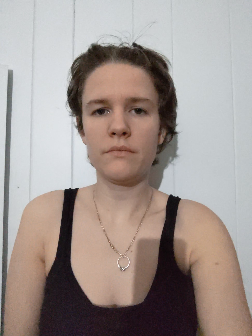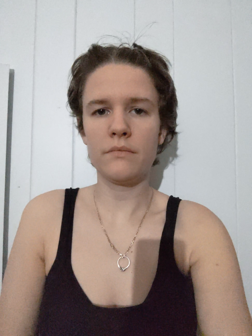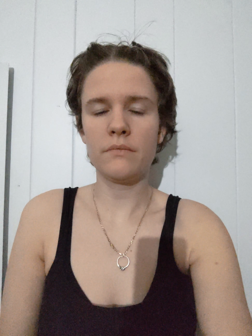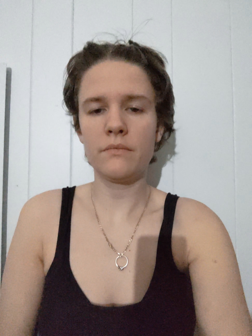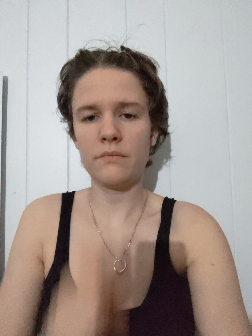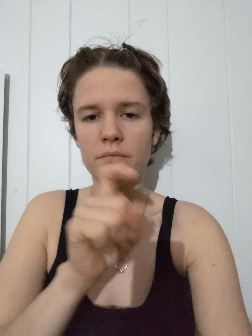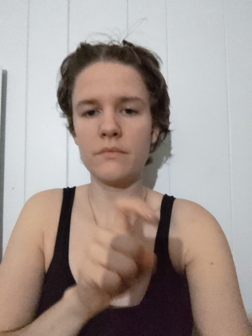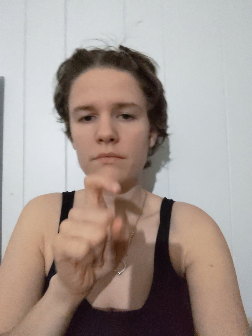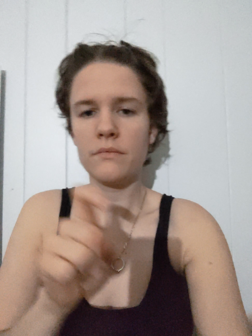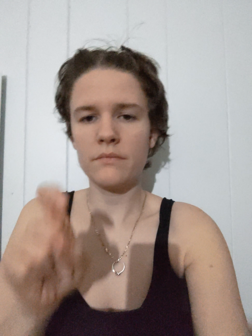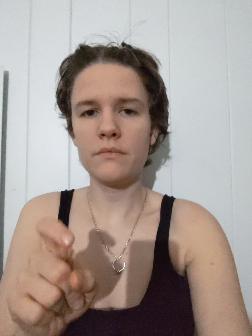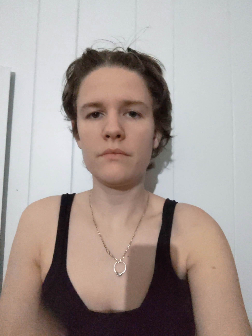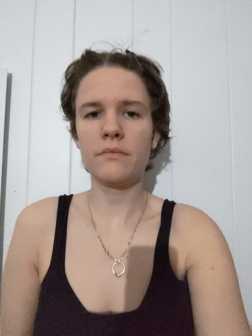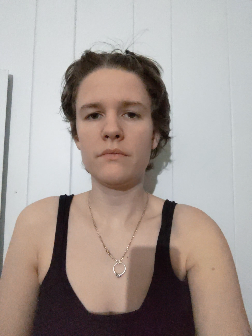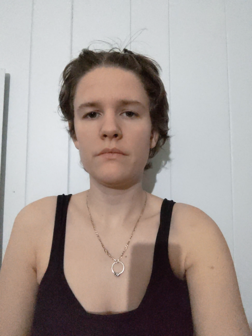closet